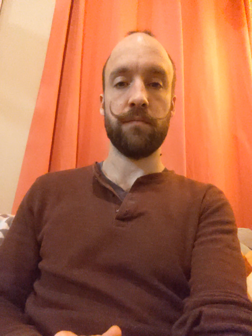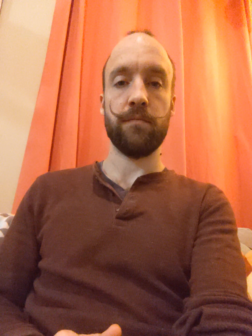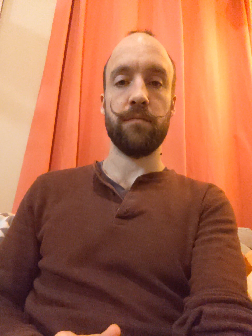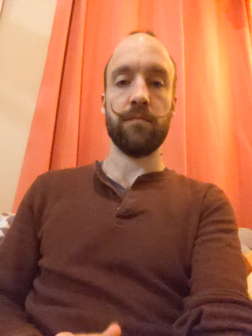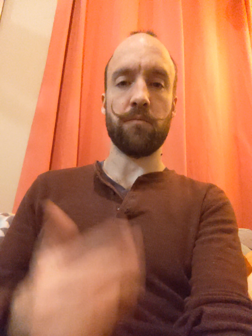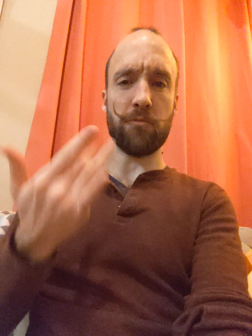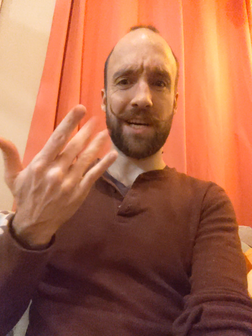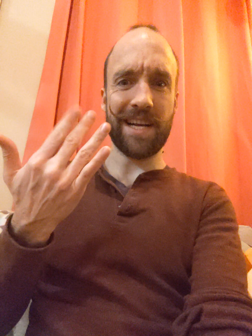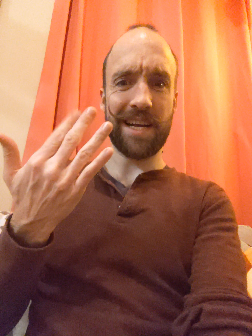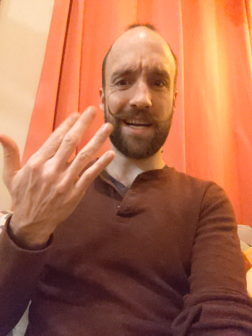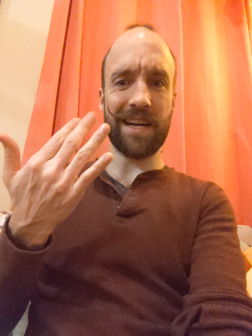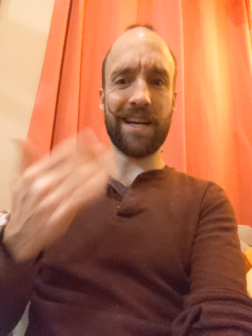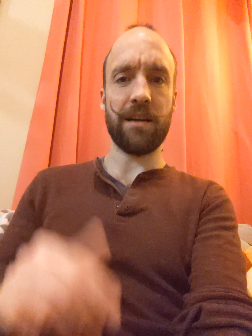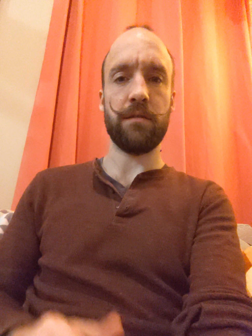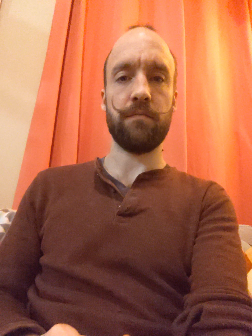wait